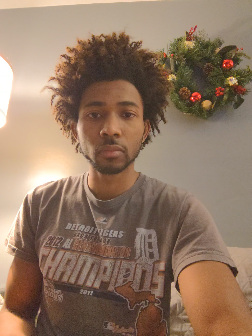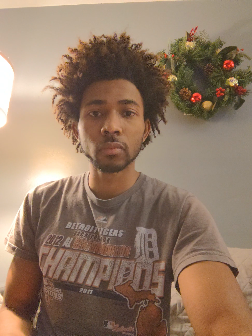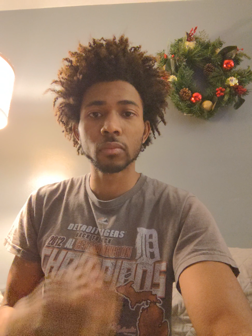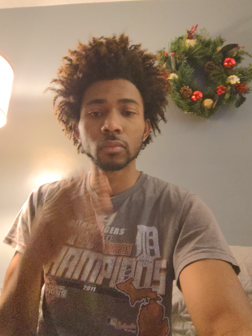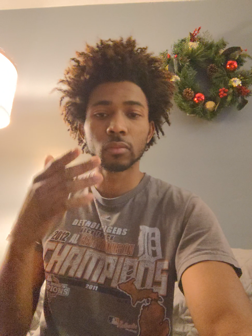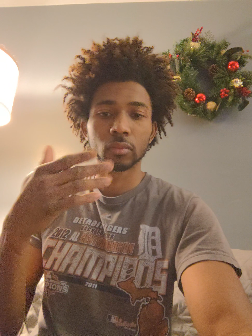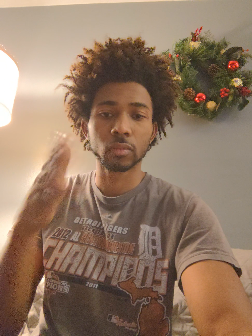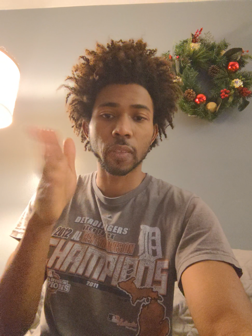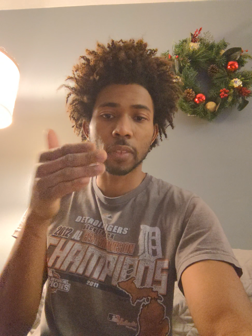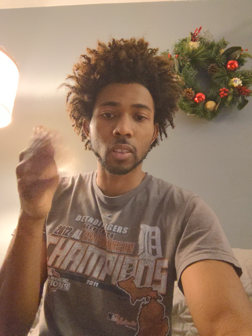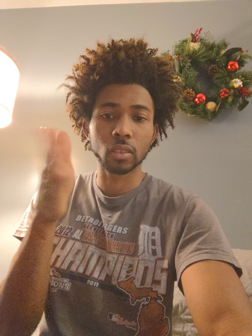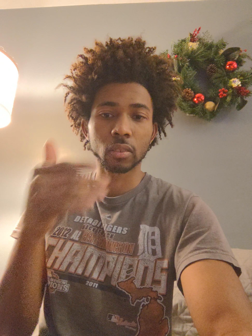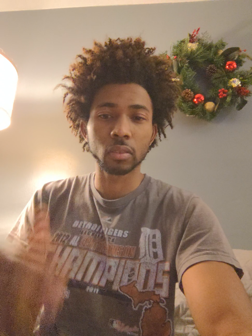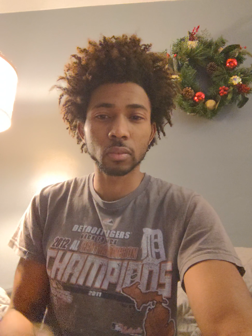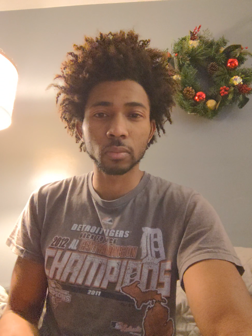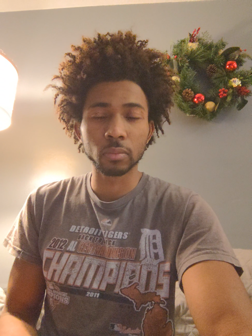flag